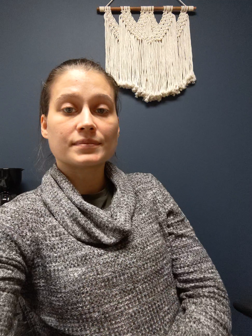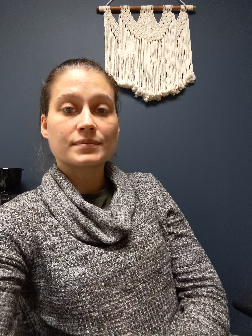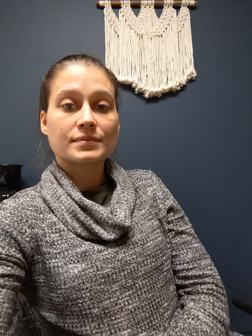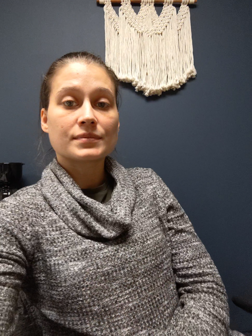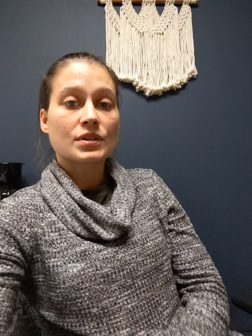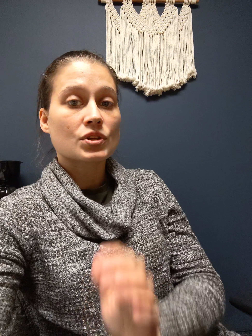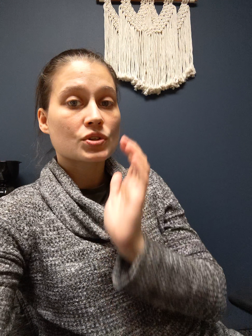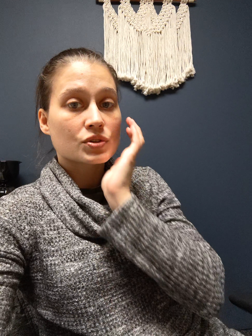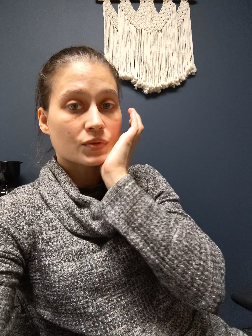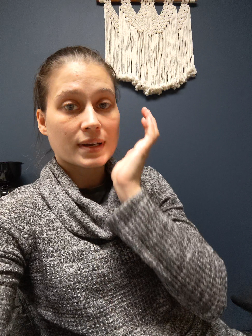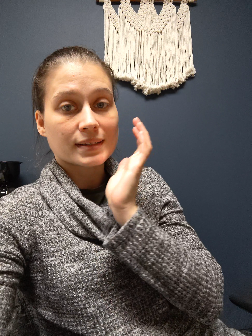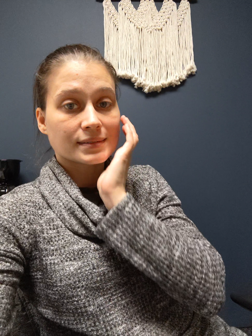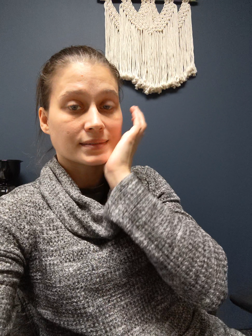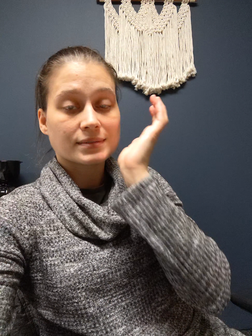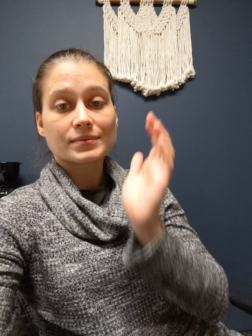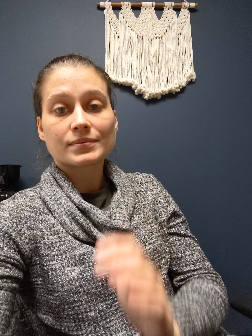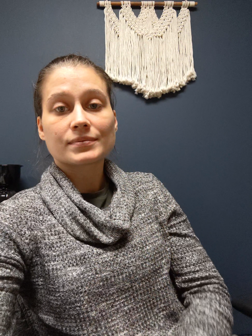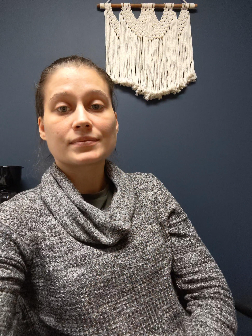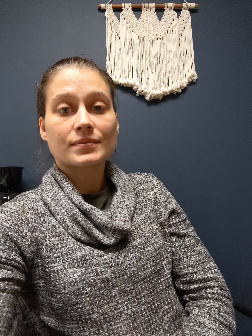grass